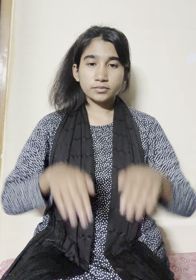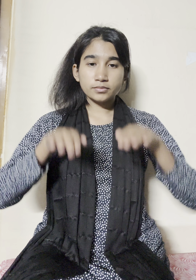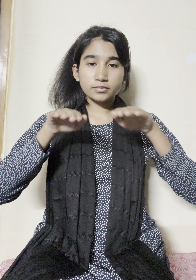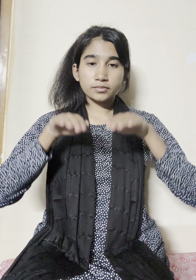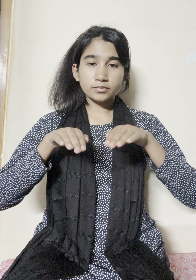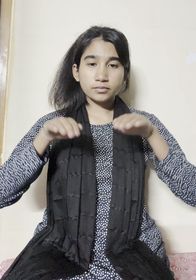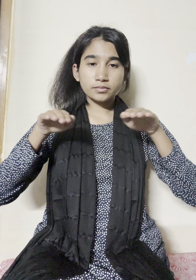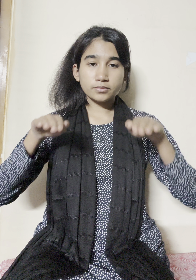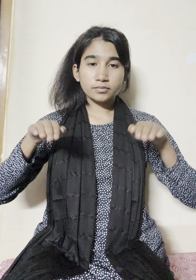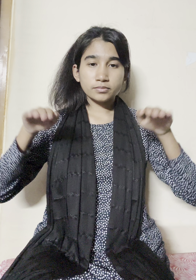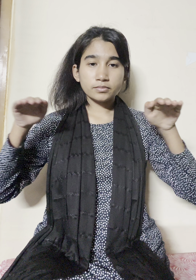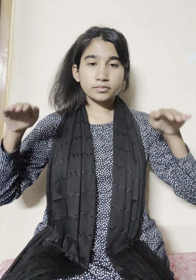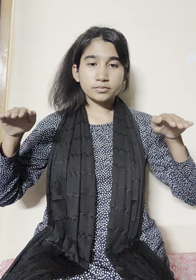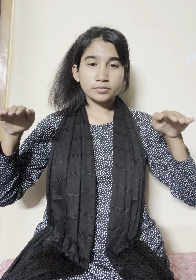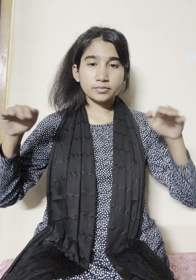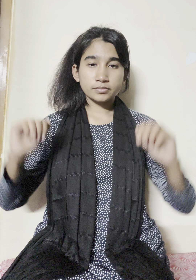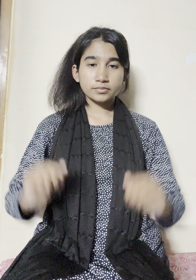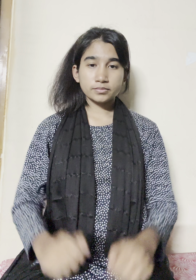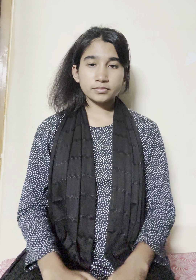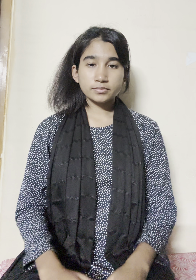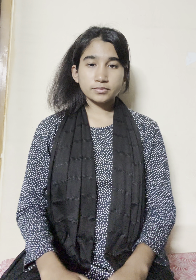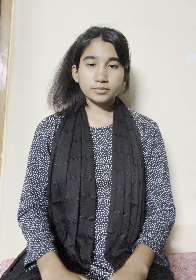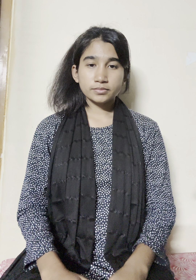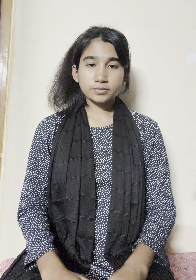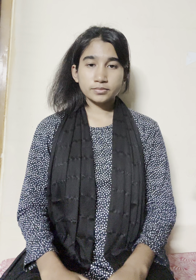শিশু